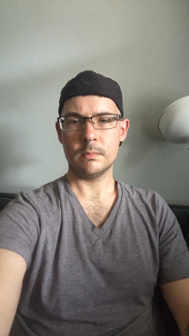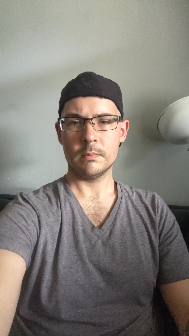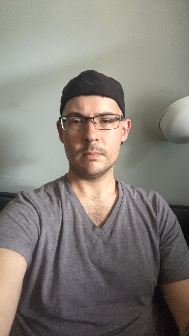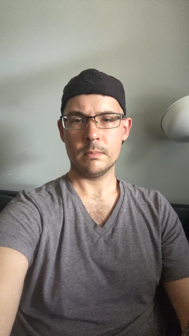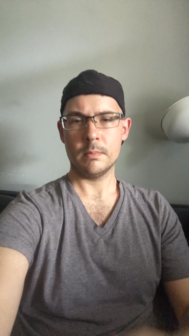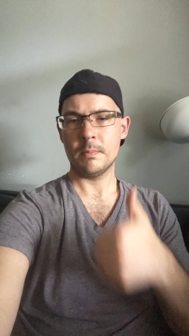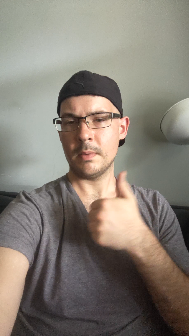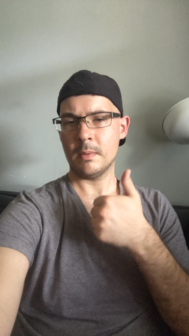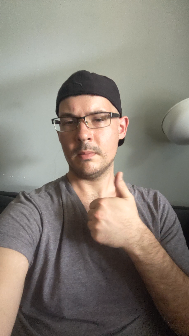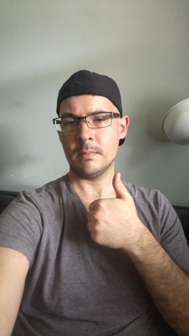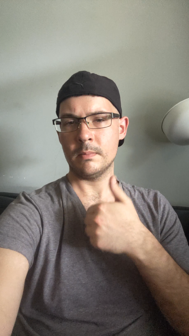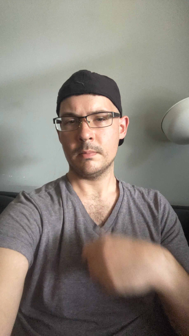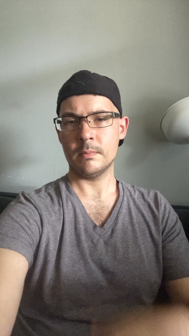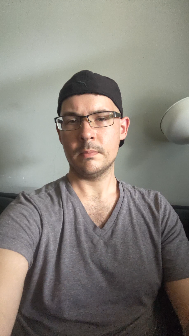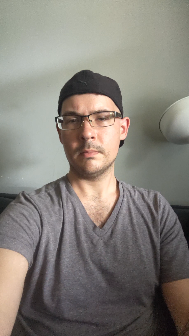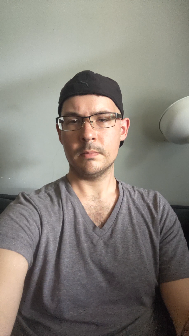help